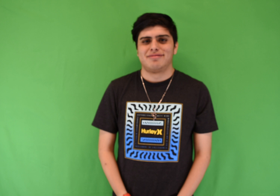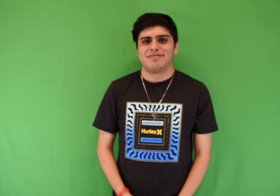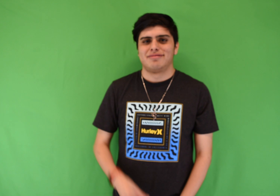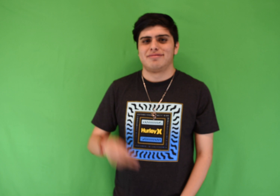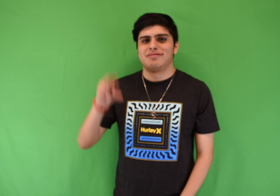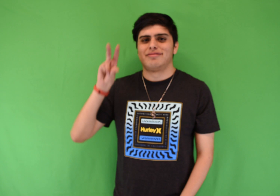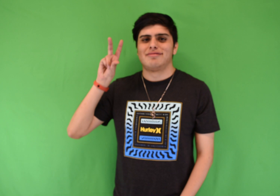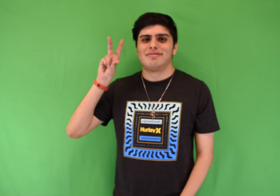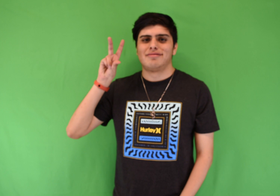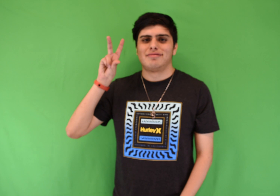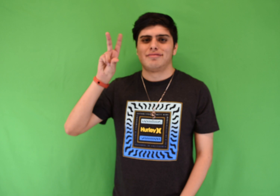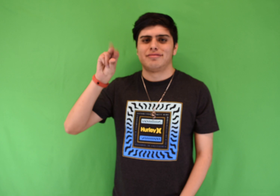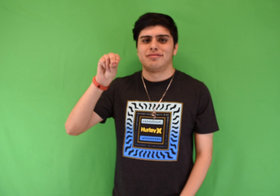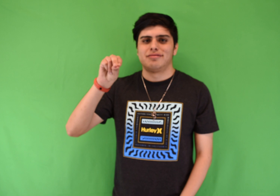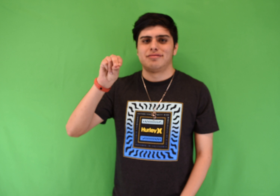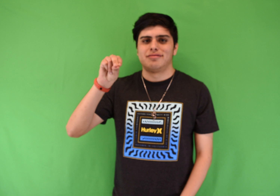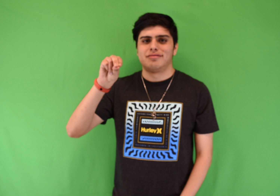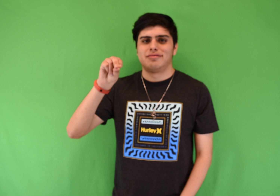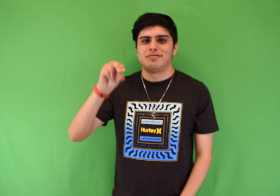no